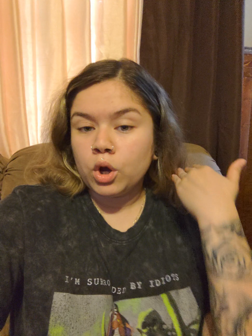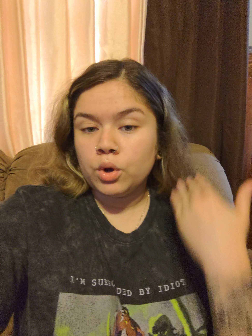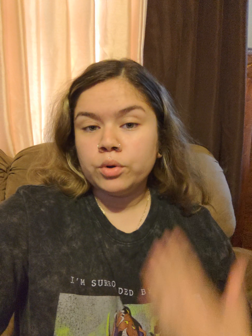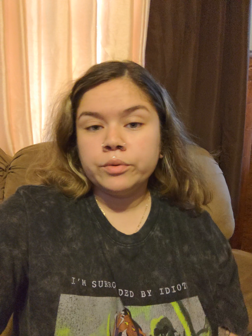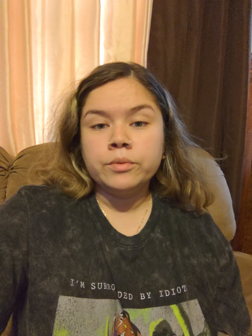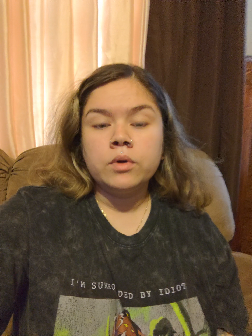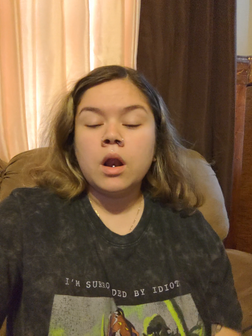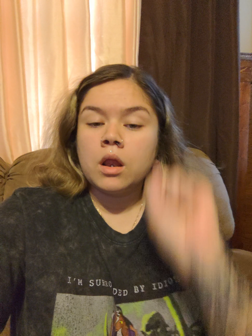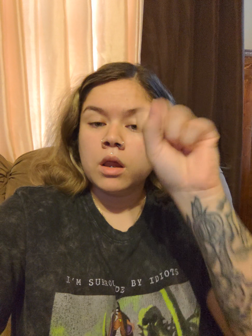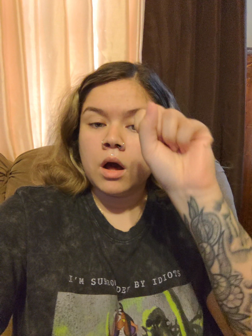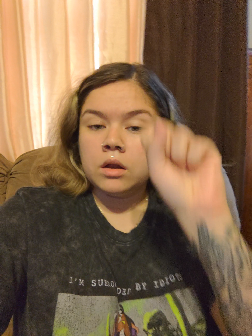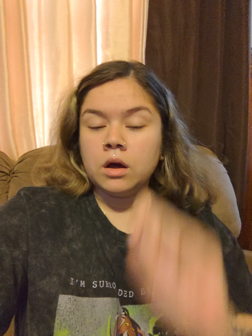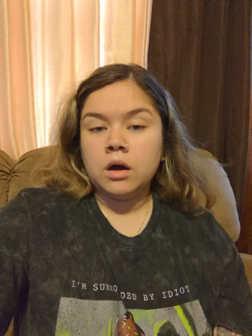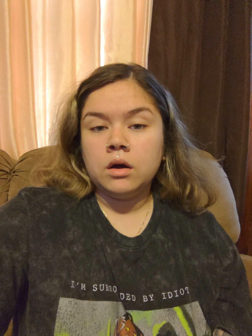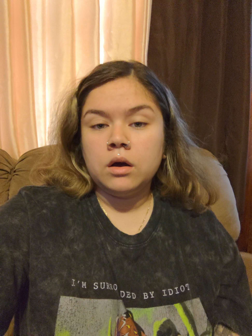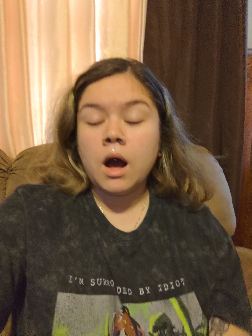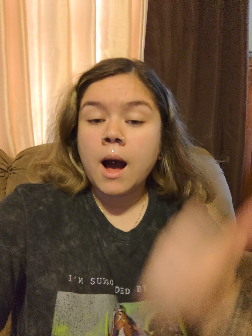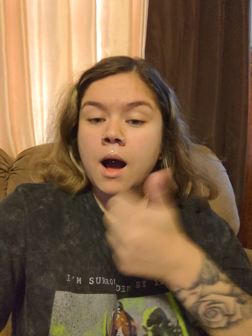knock